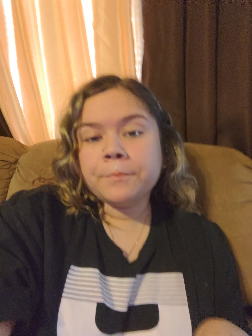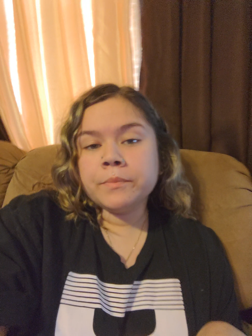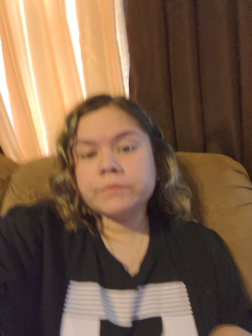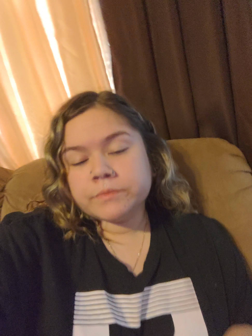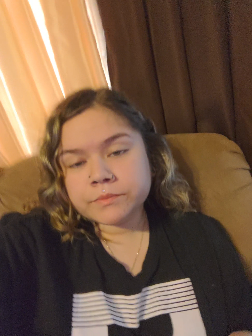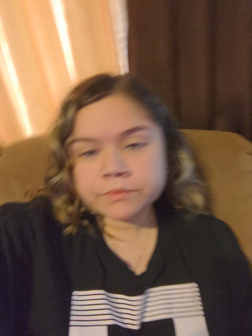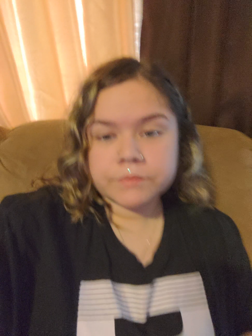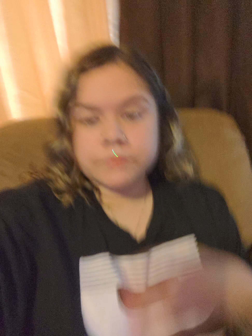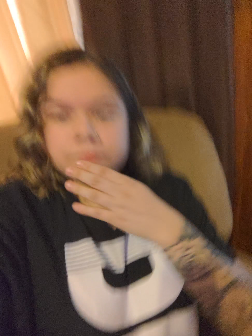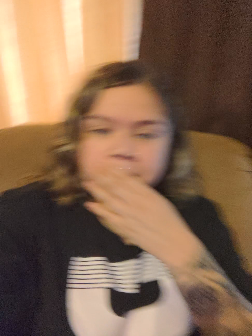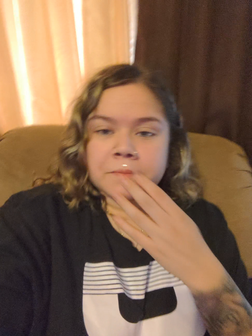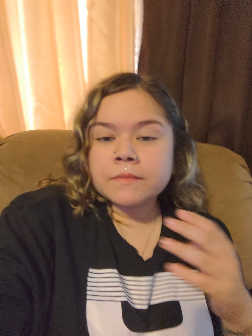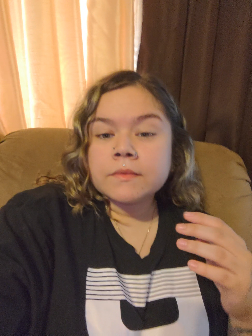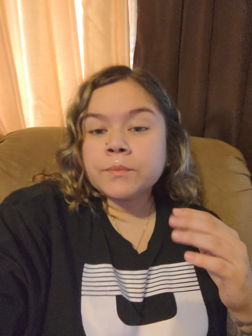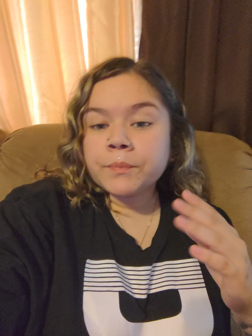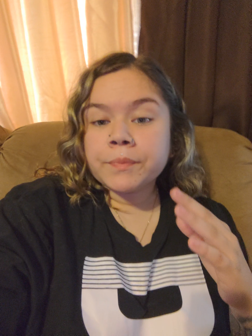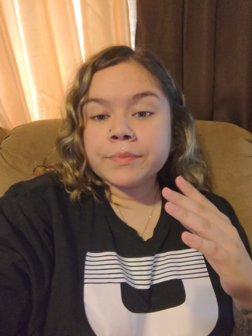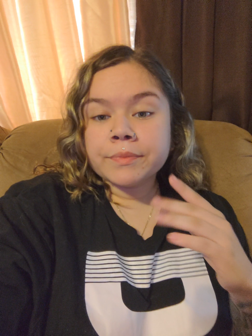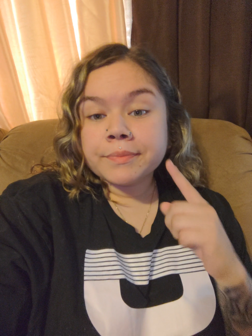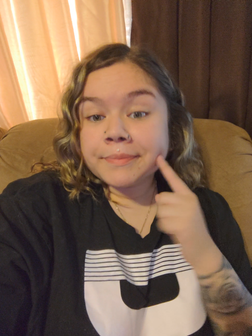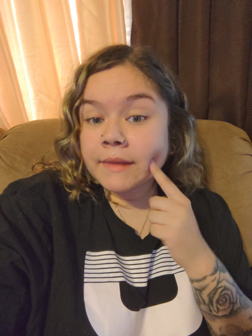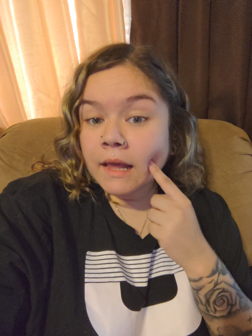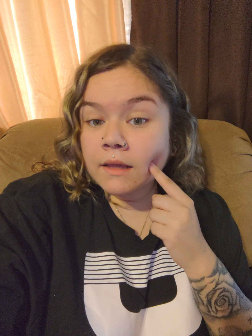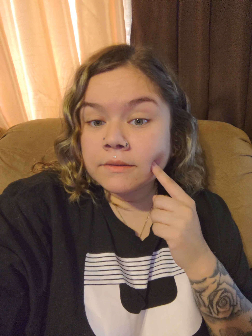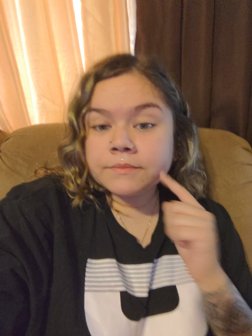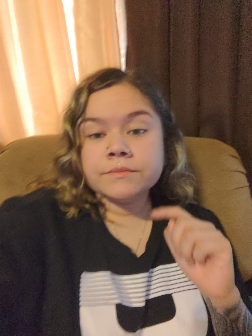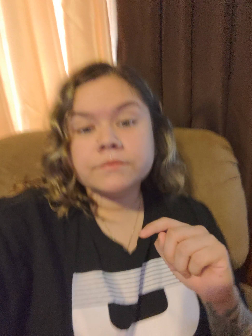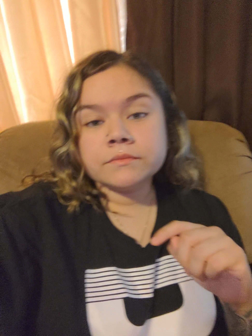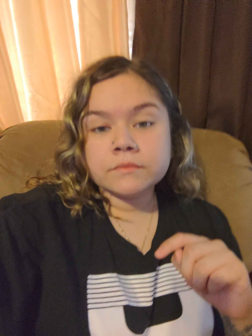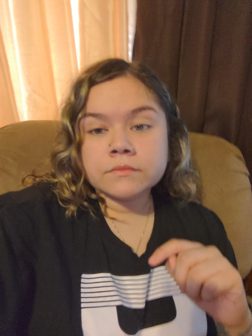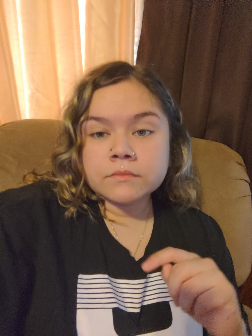candy